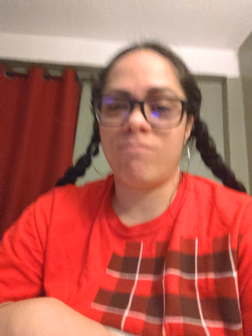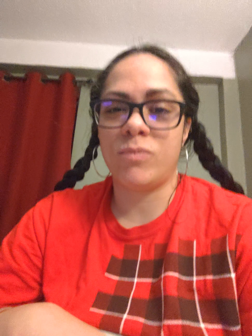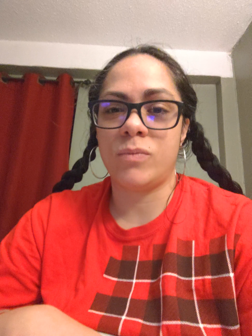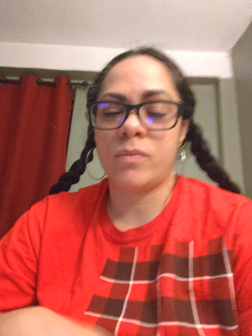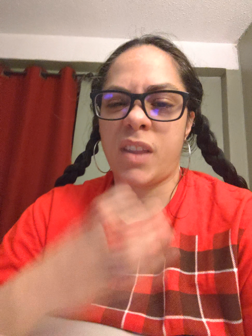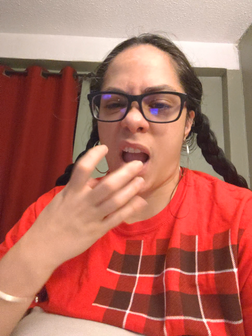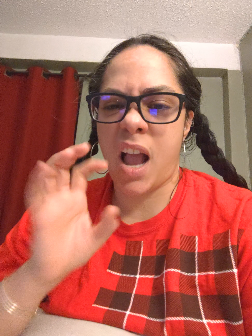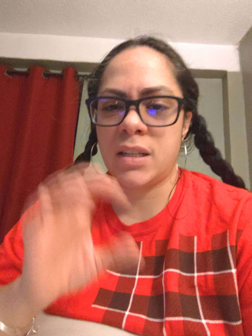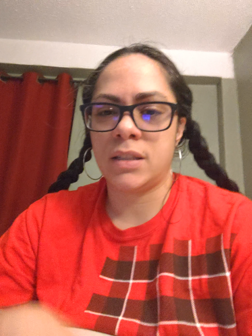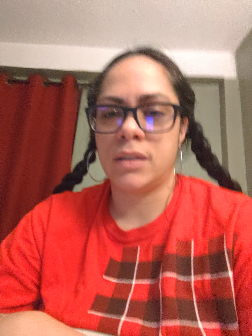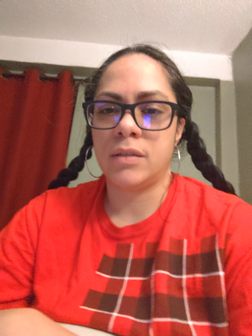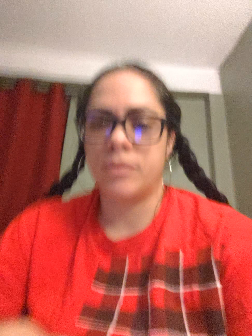hot